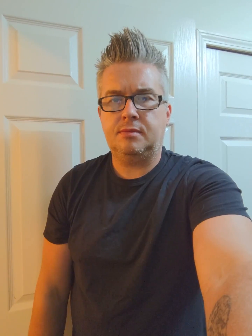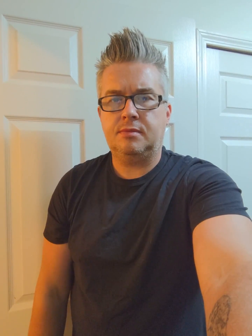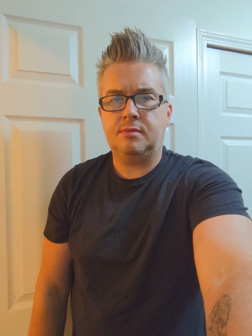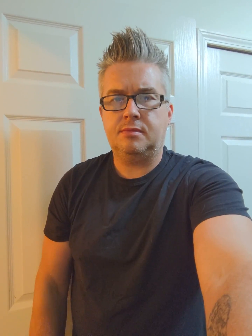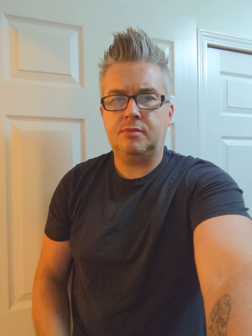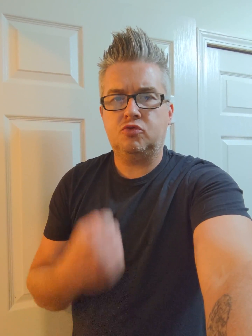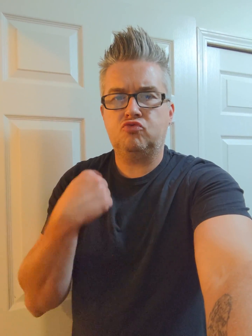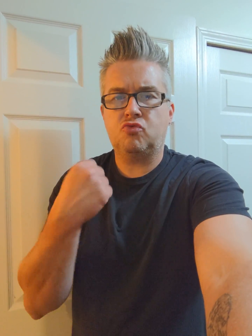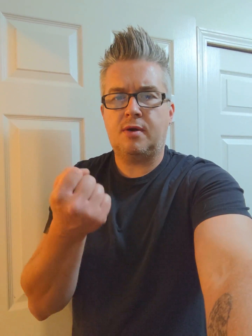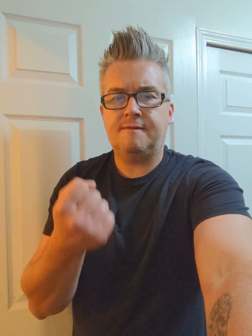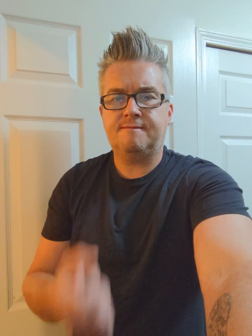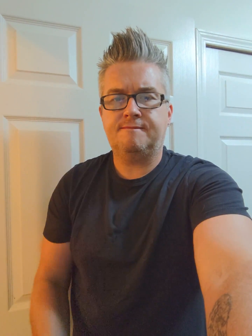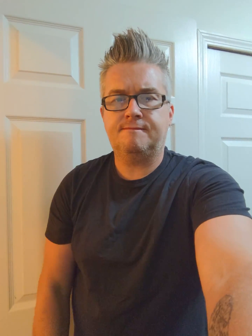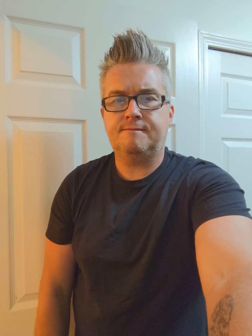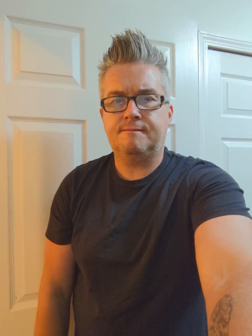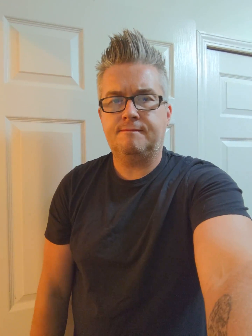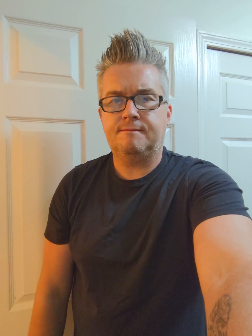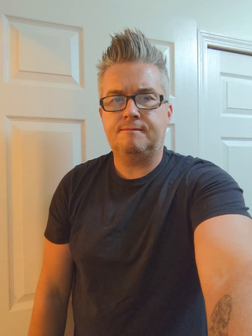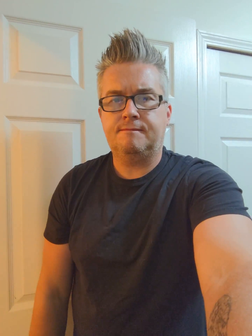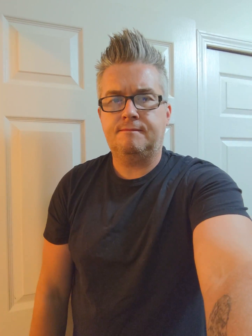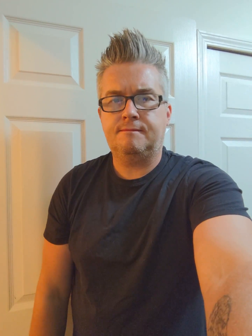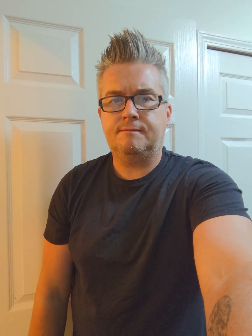drive